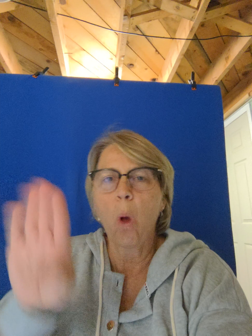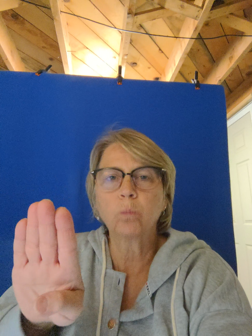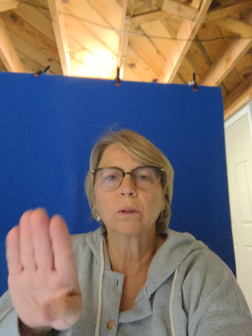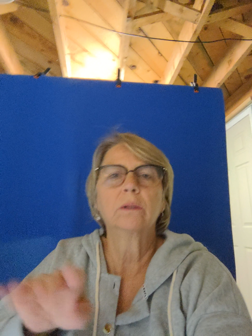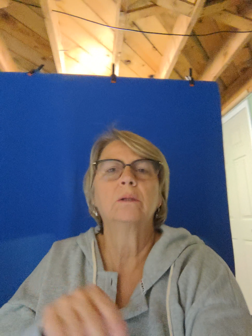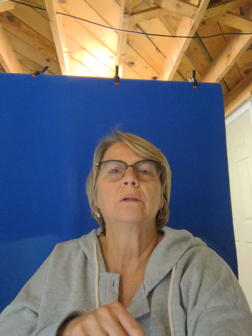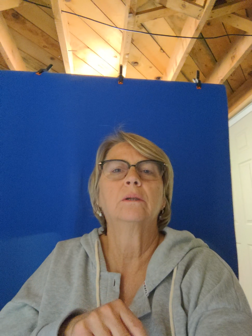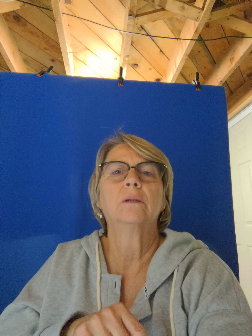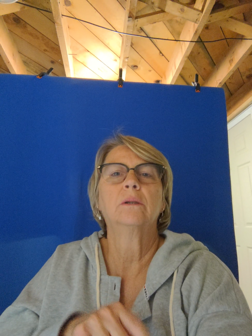close